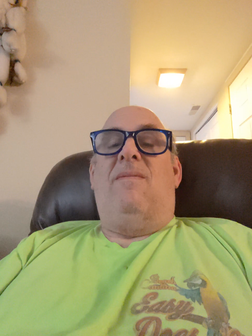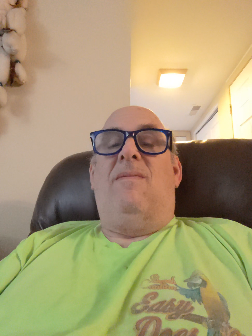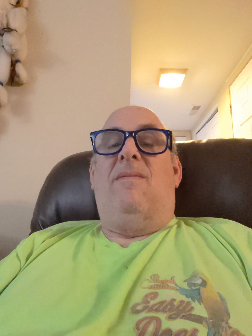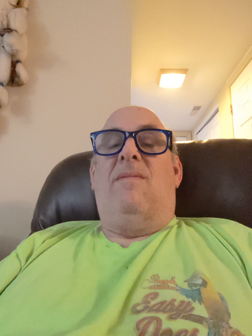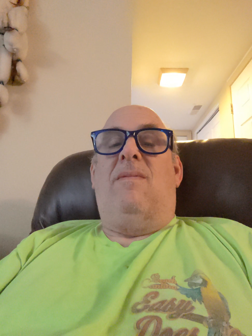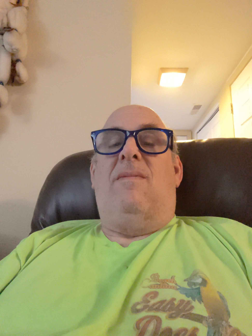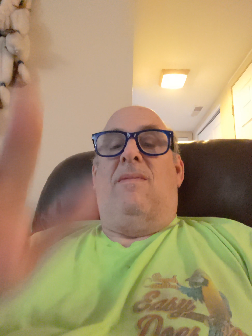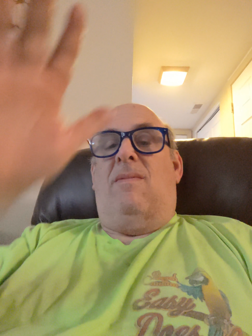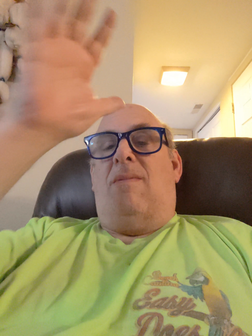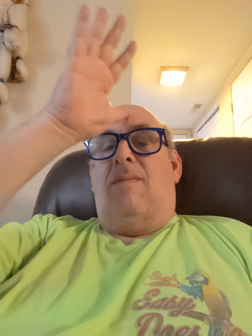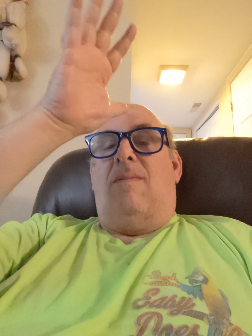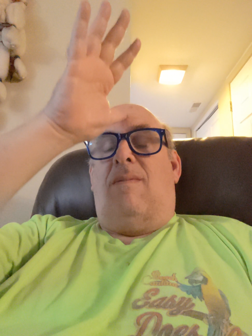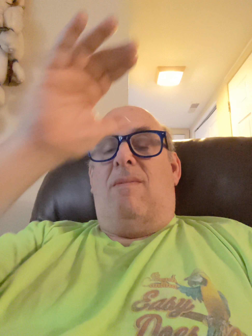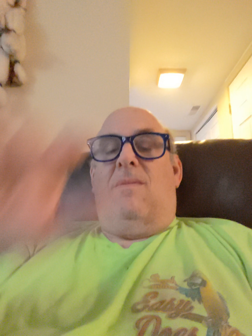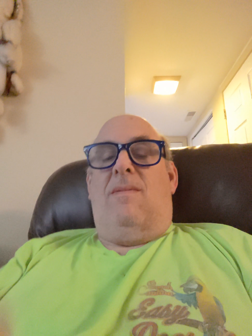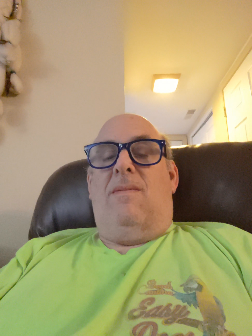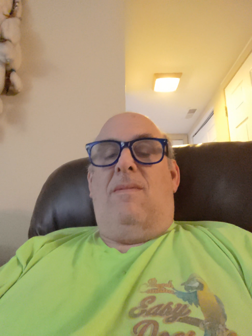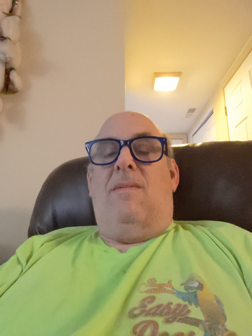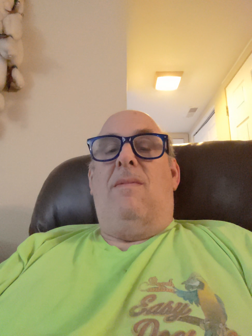dad